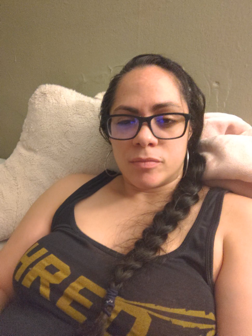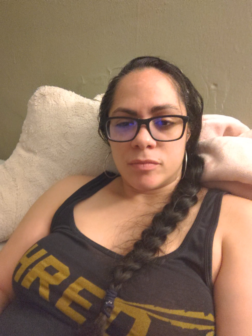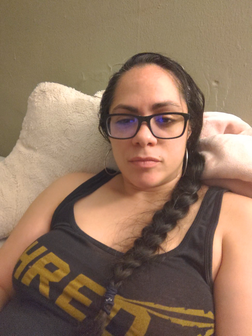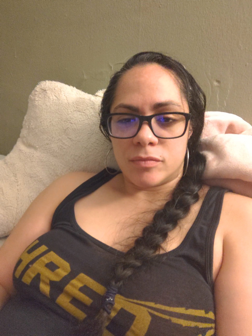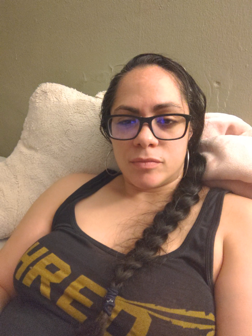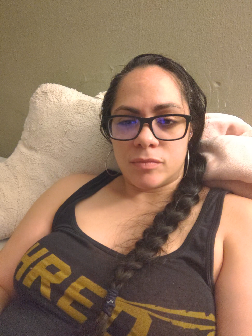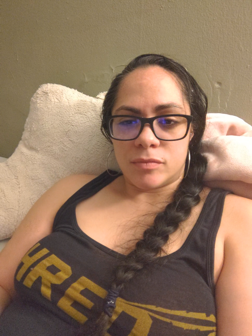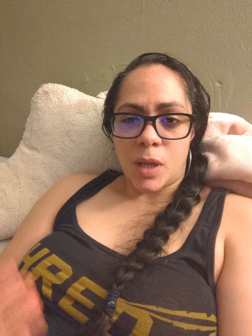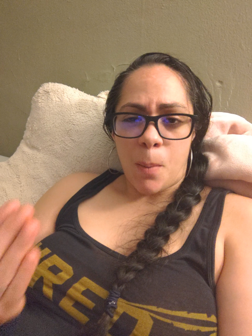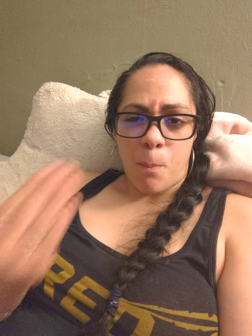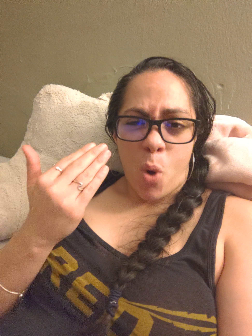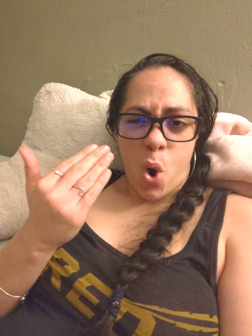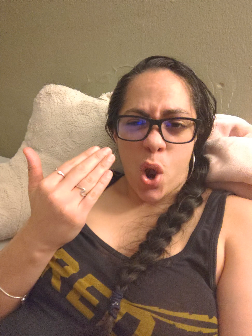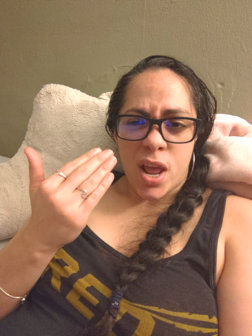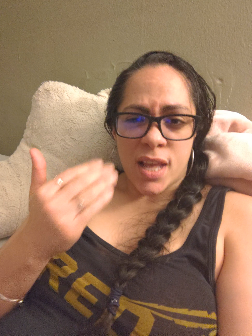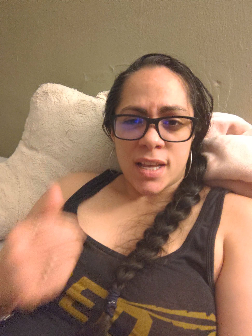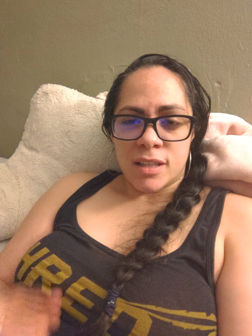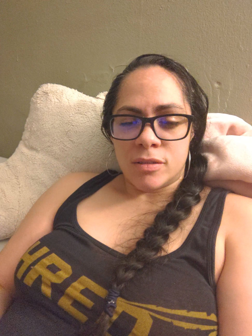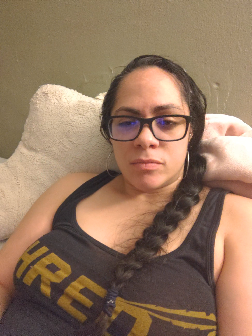morning